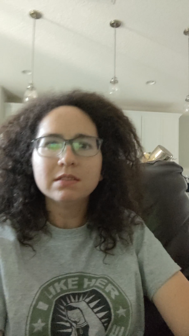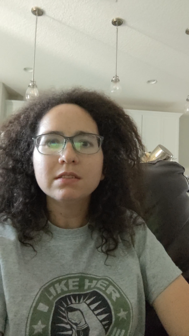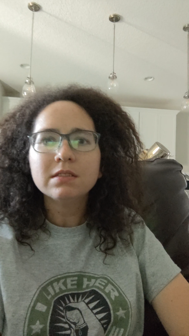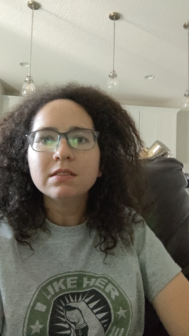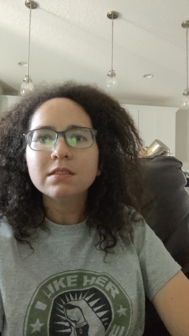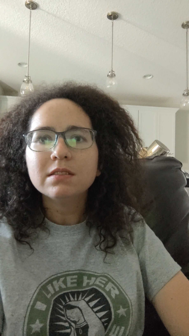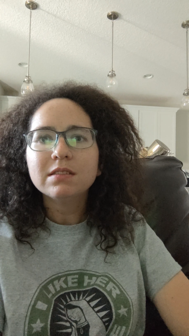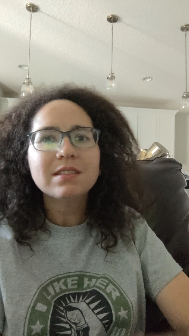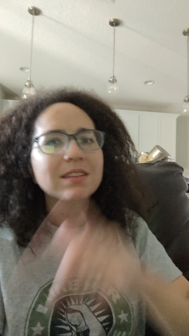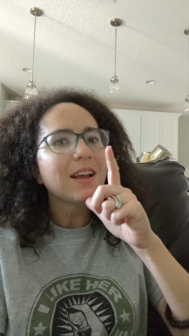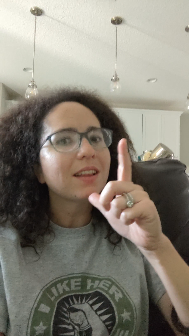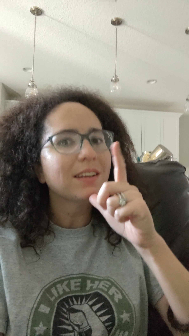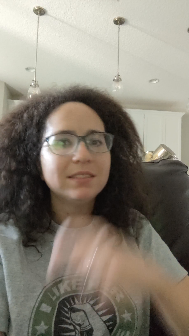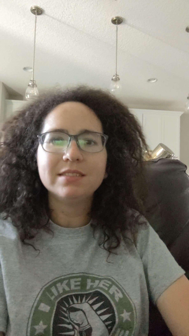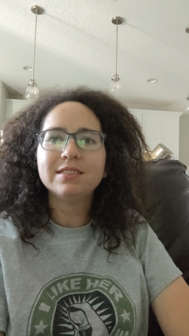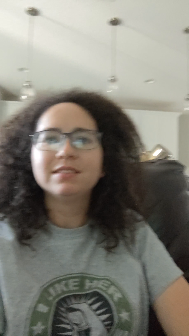lunch